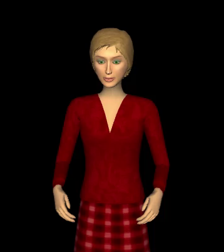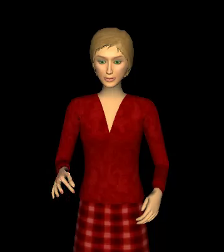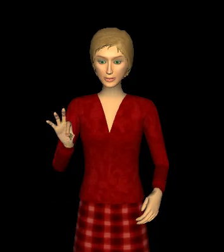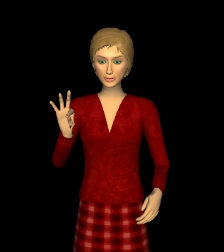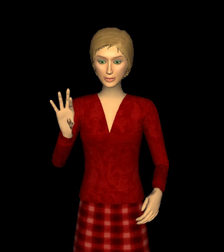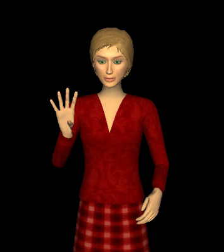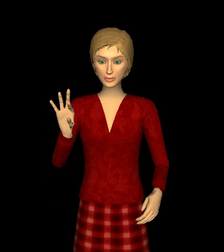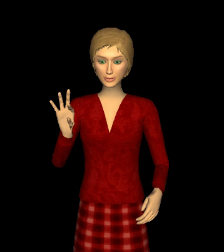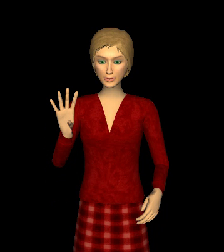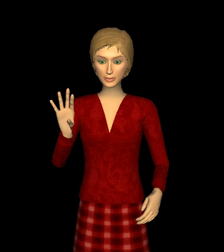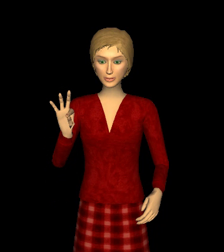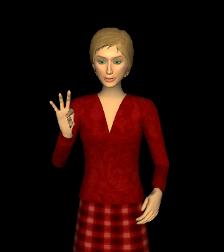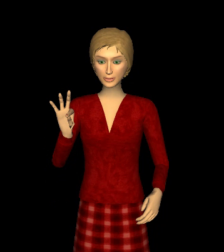50